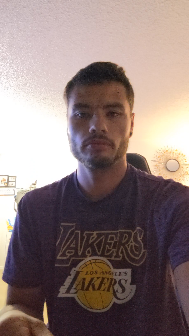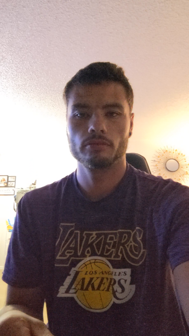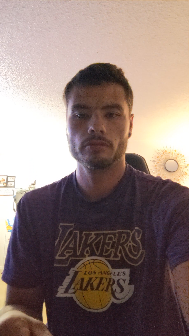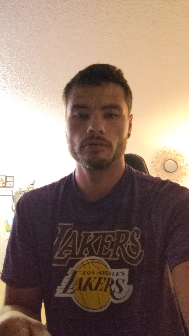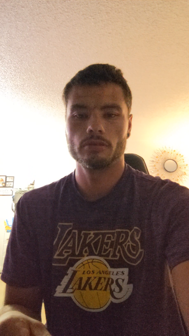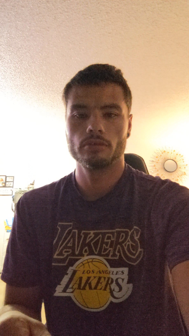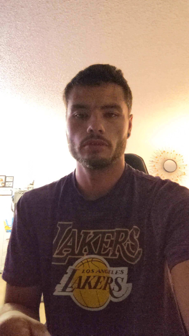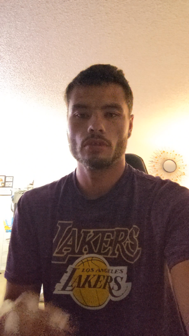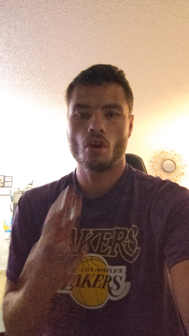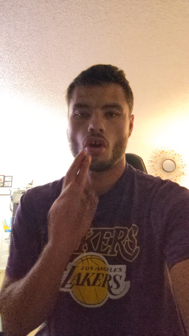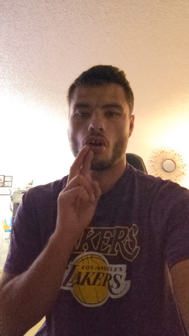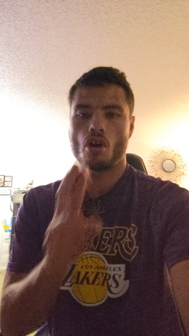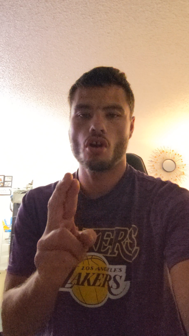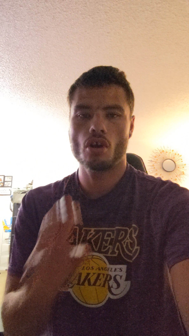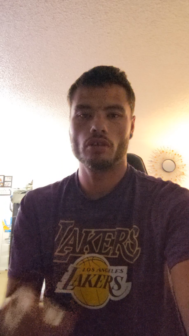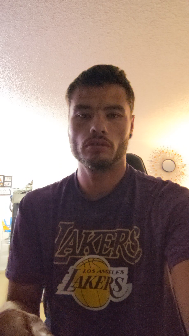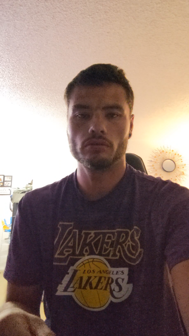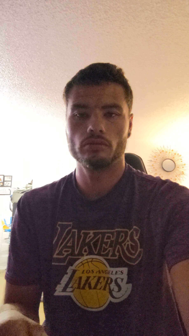are